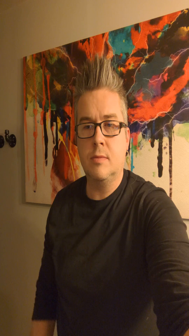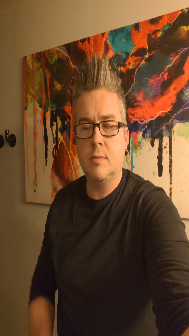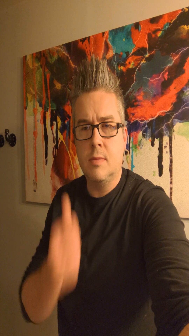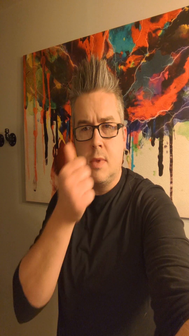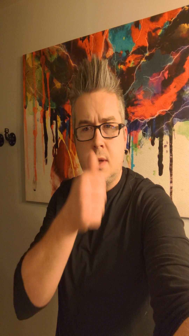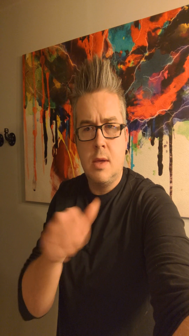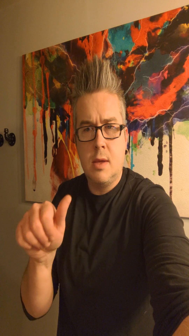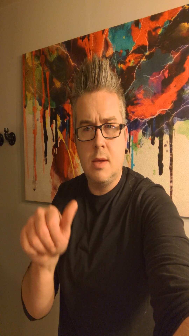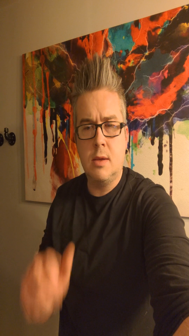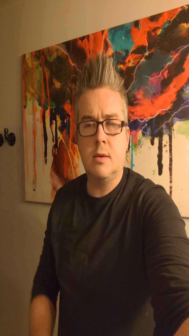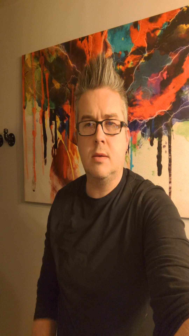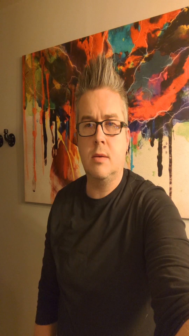any